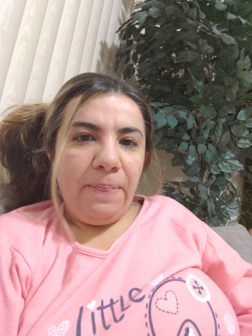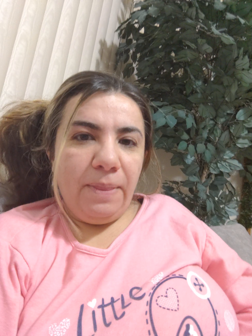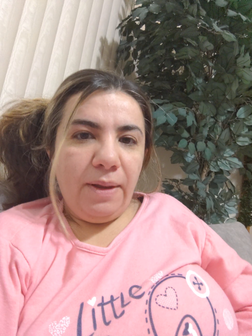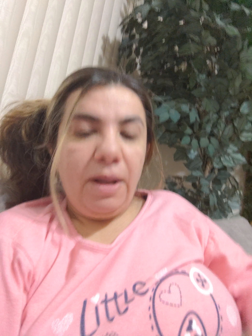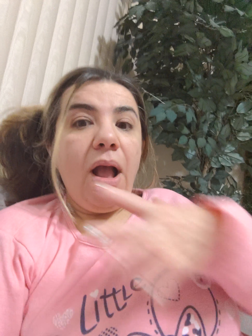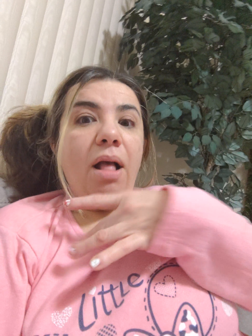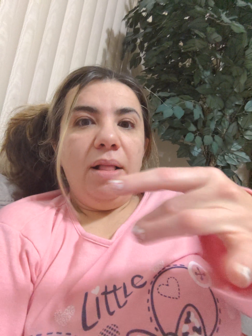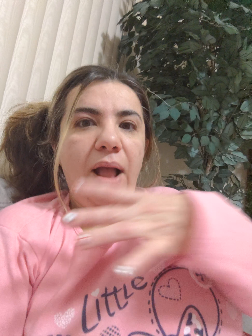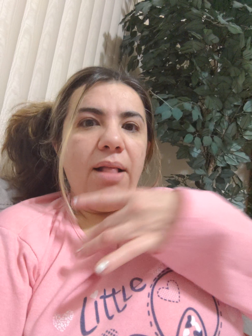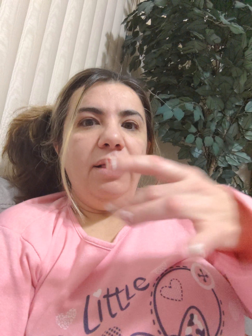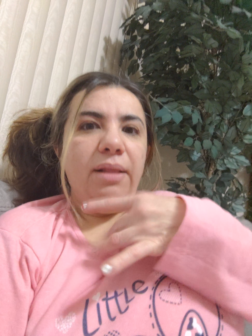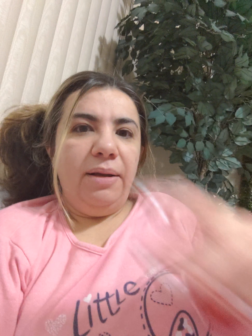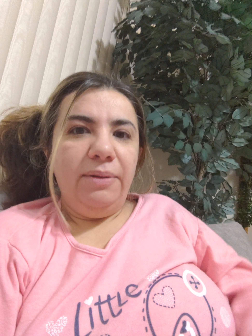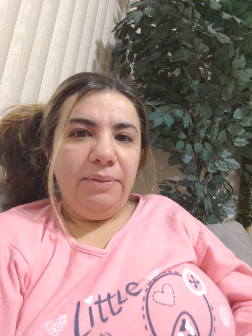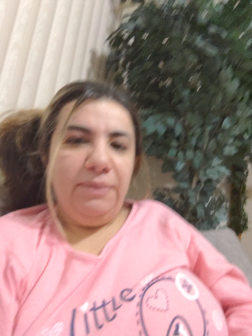like